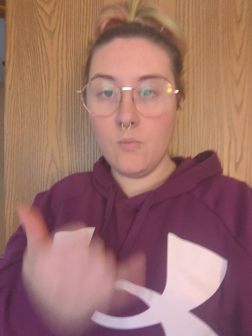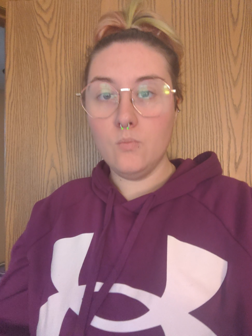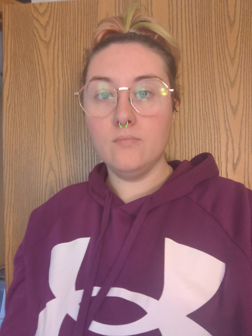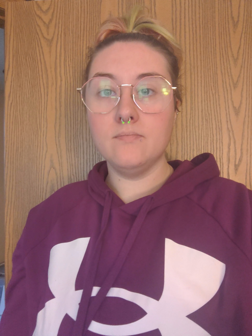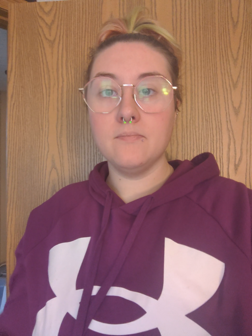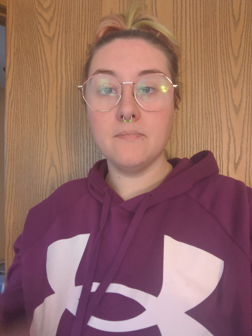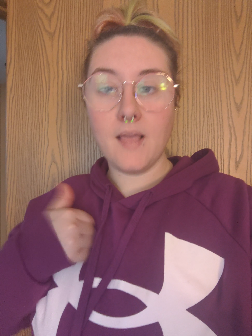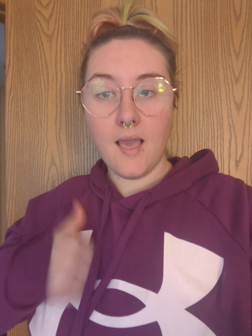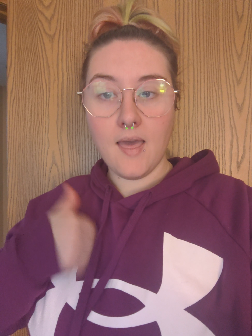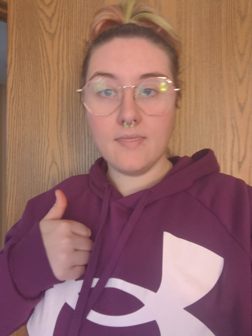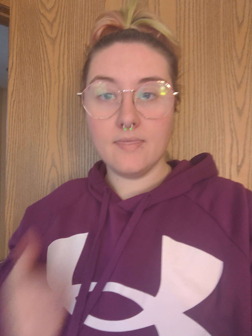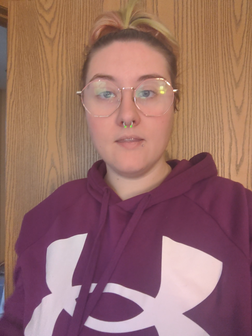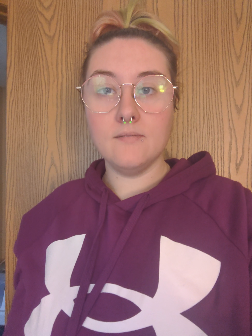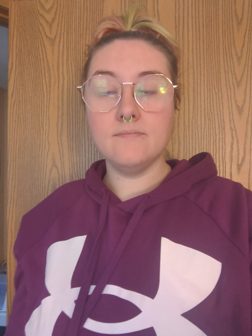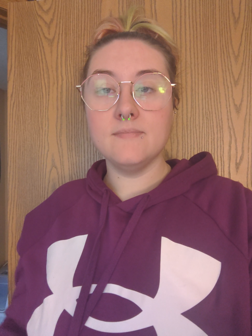bath